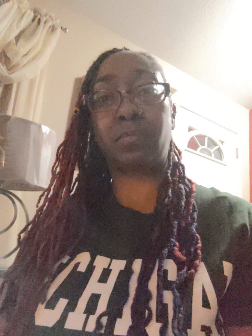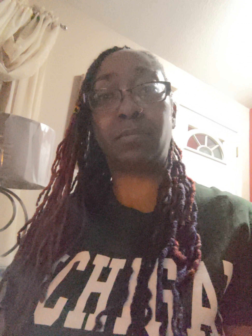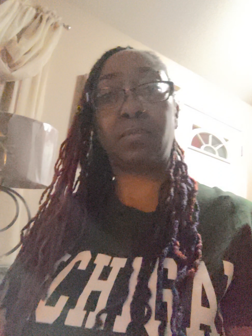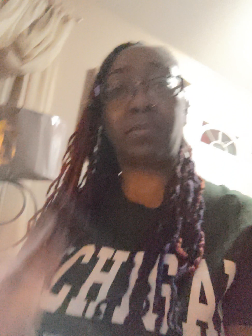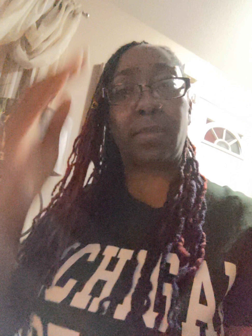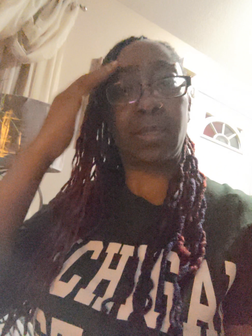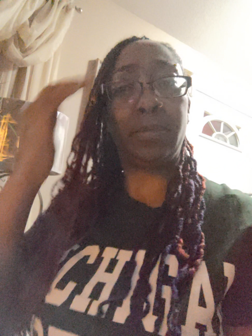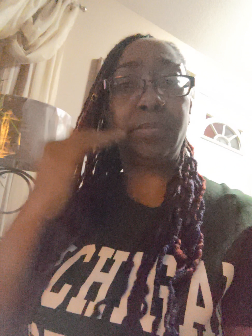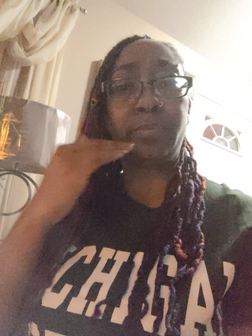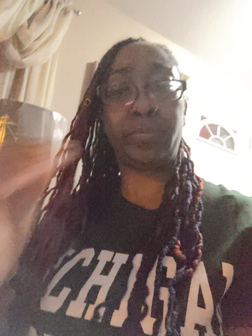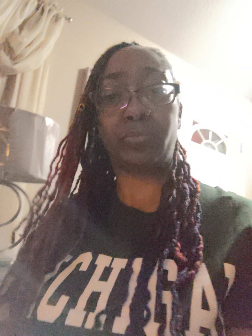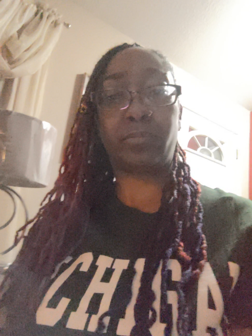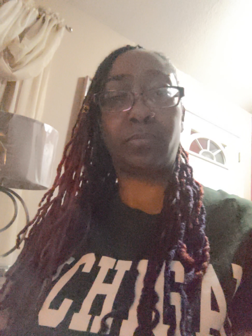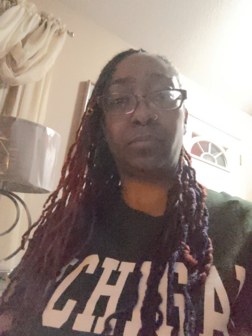head